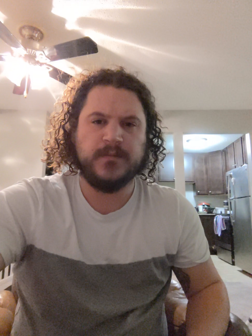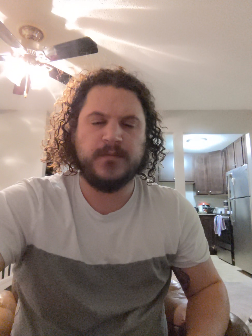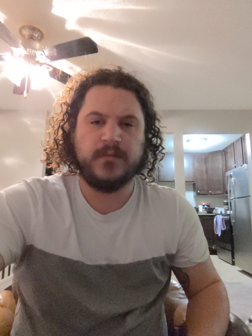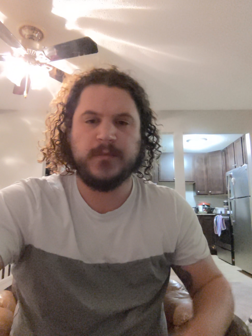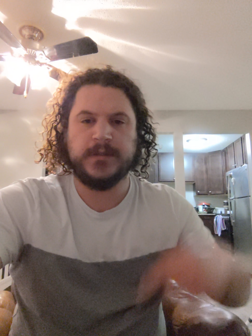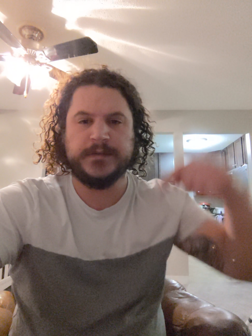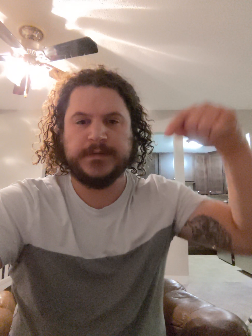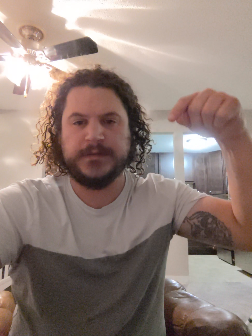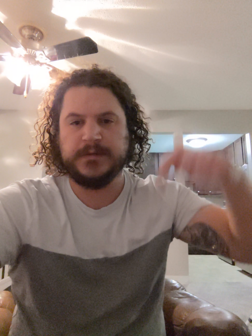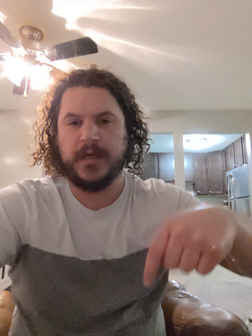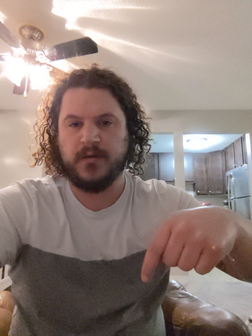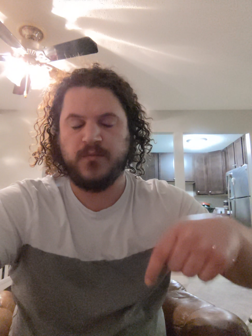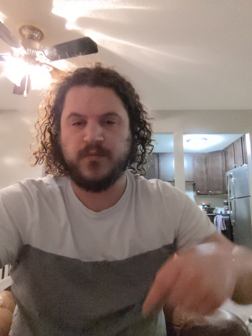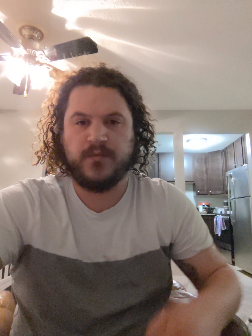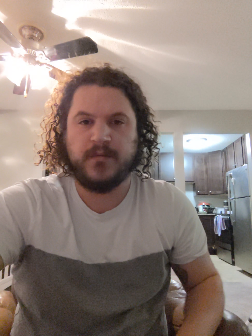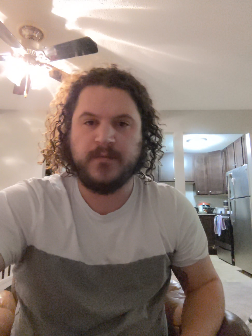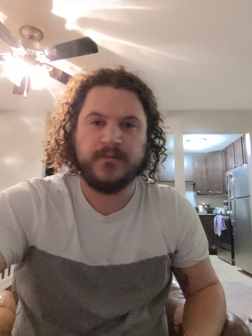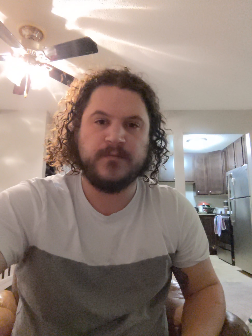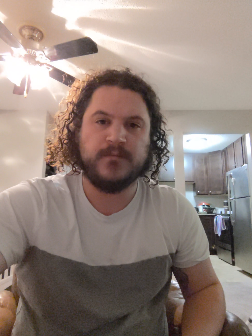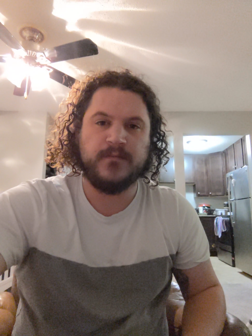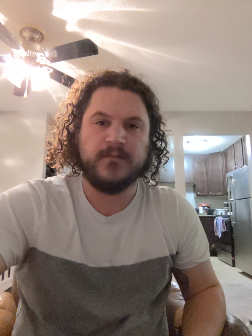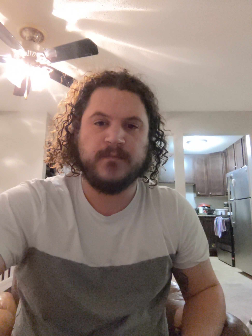down